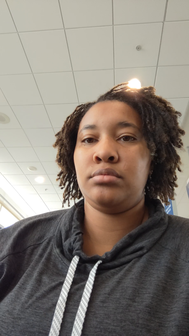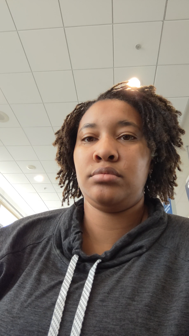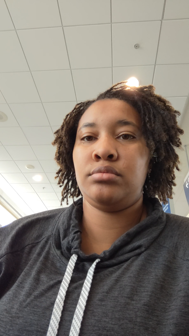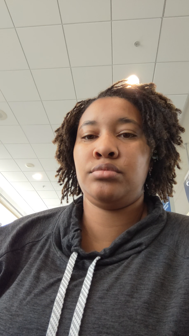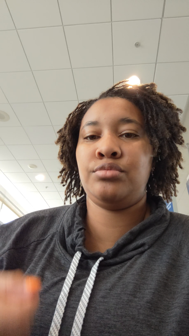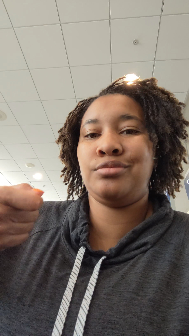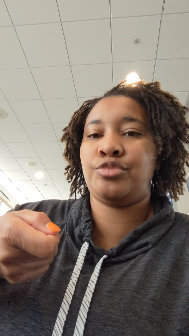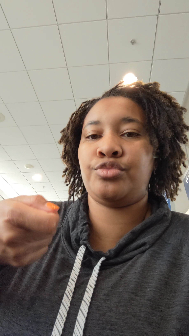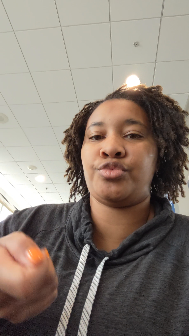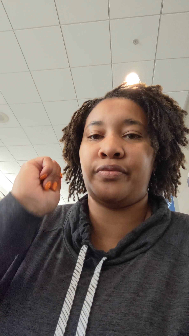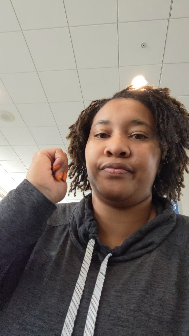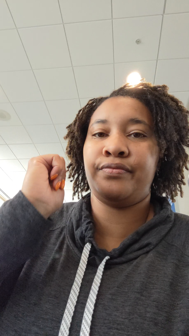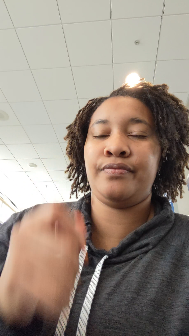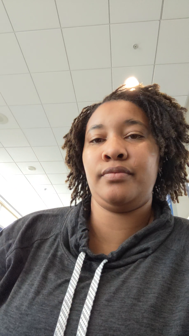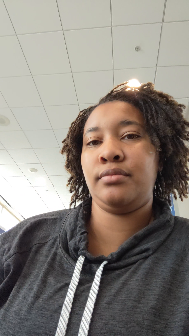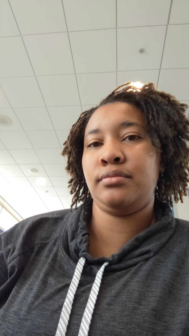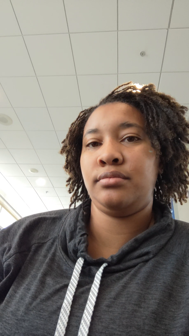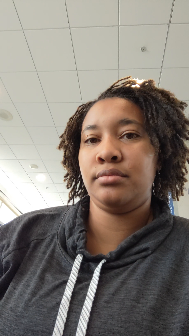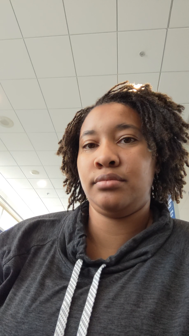shovel